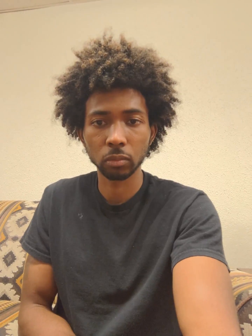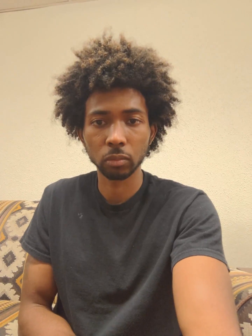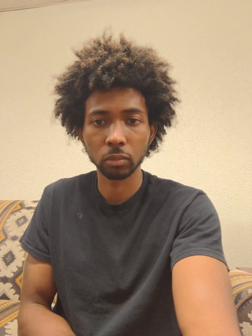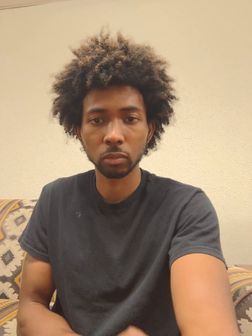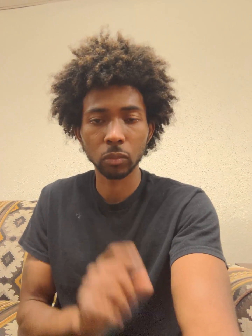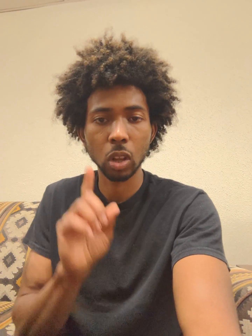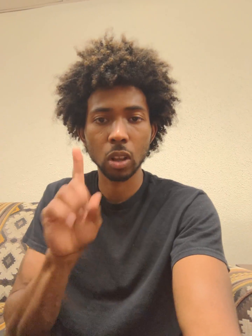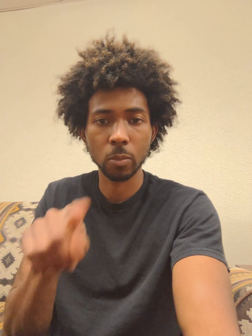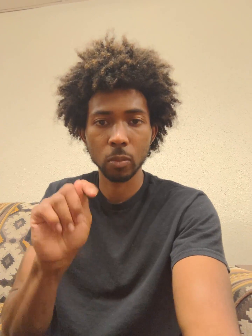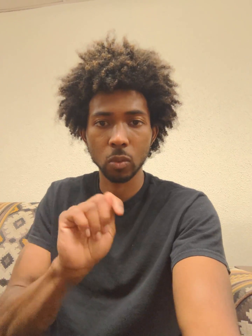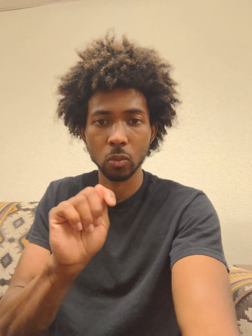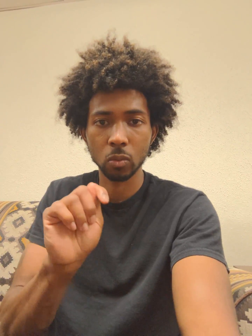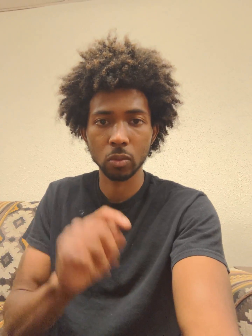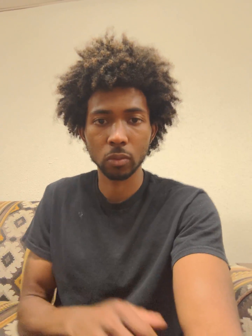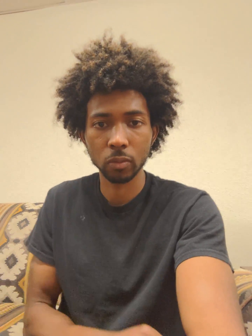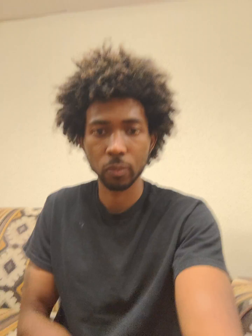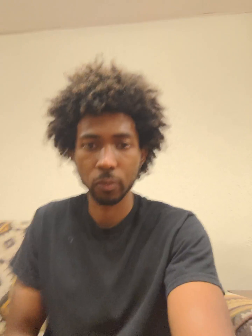go potty